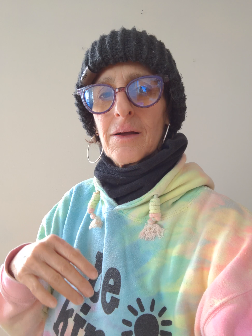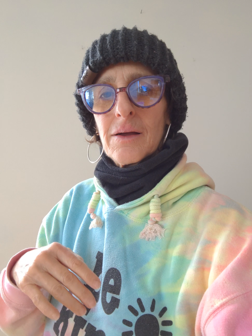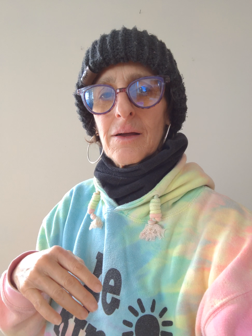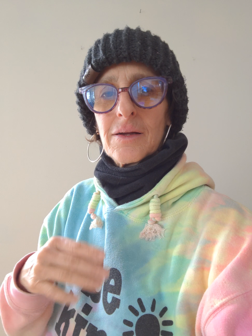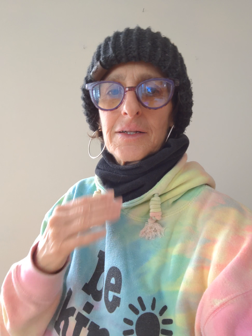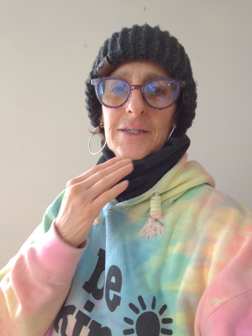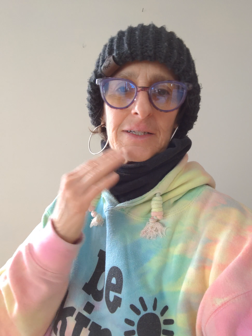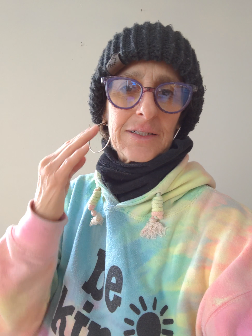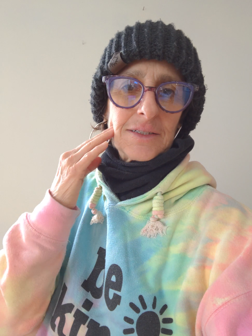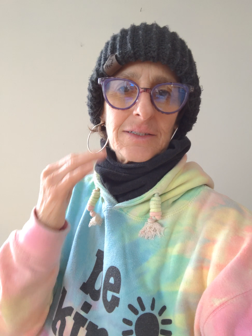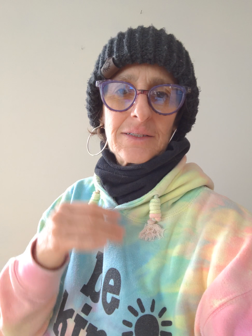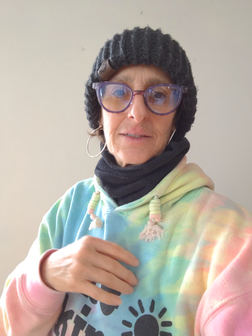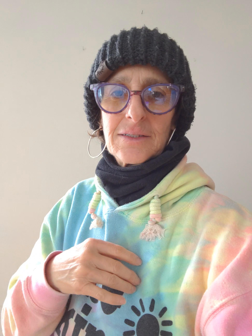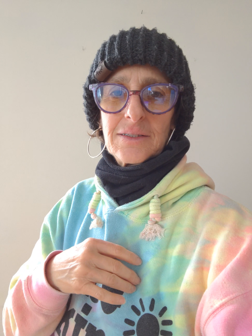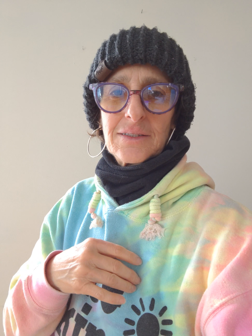kiss